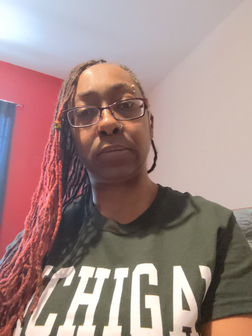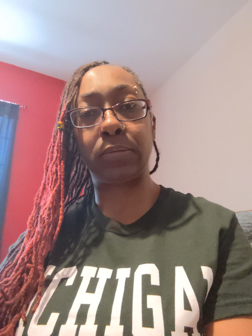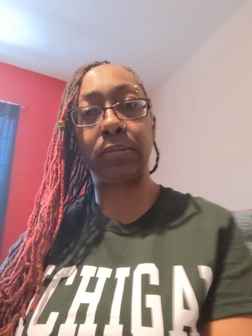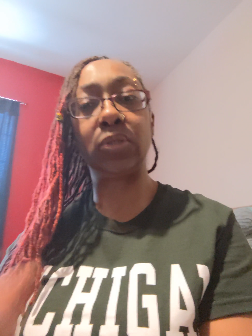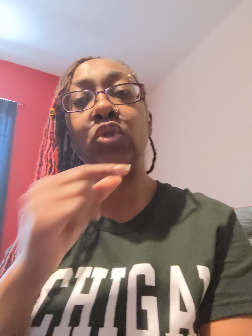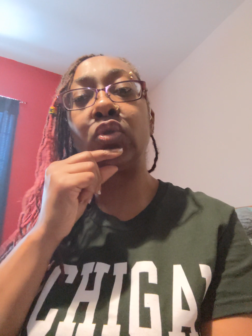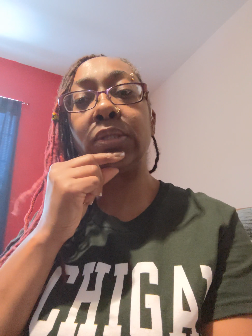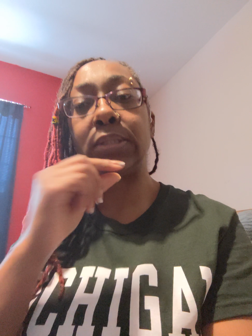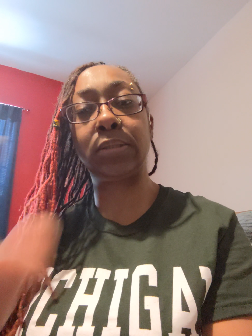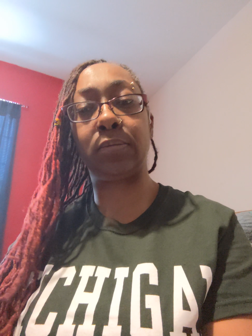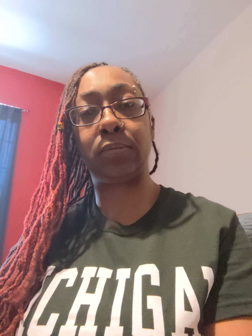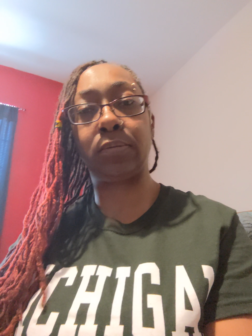chin